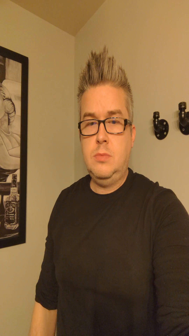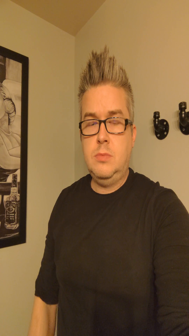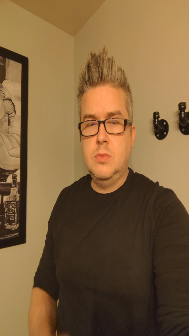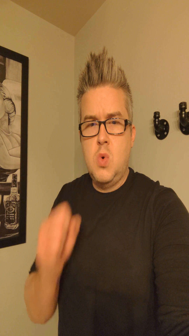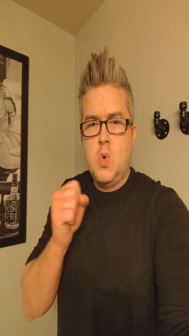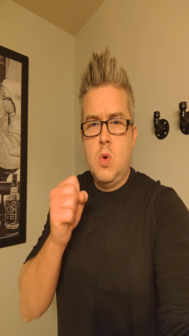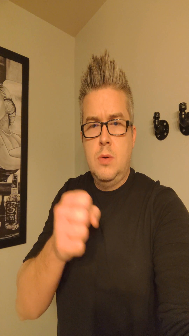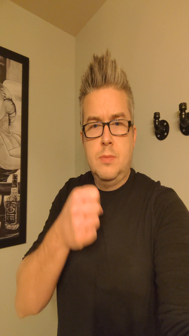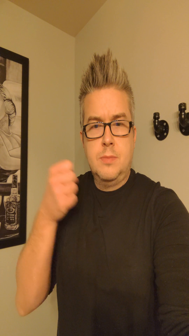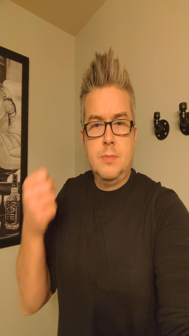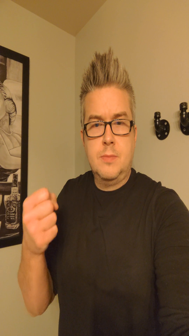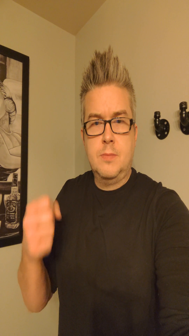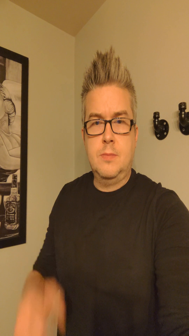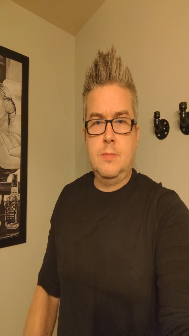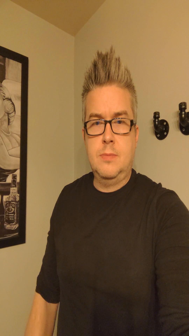refrigerator